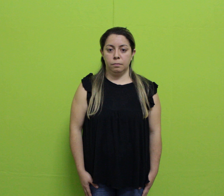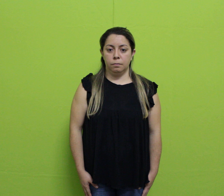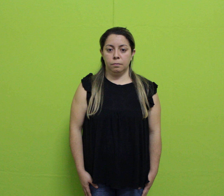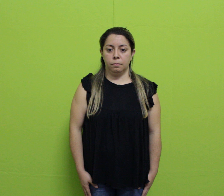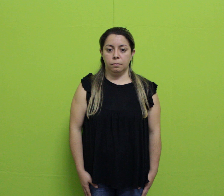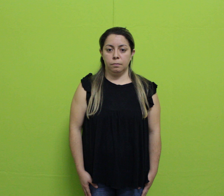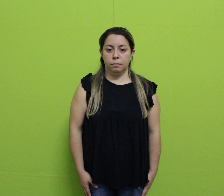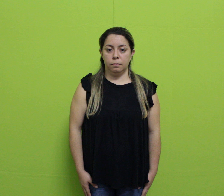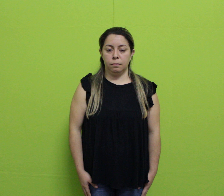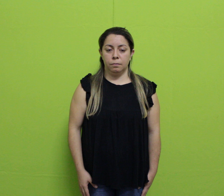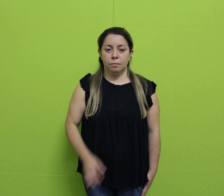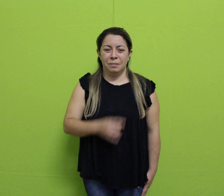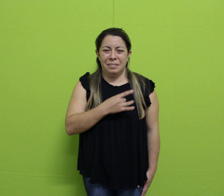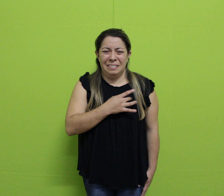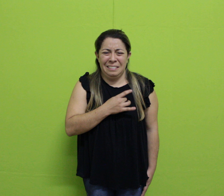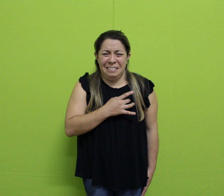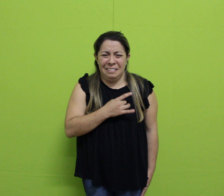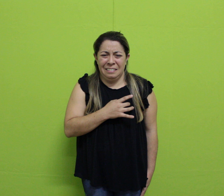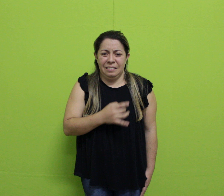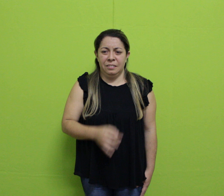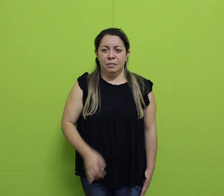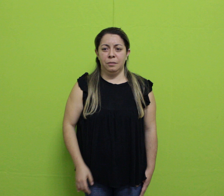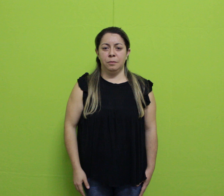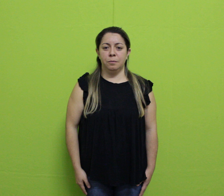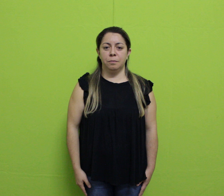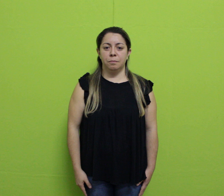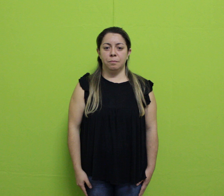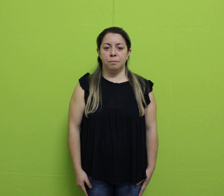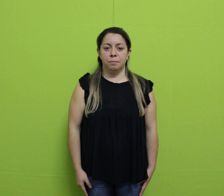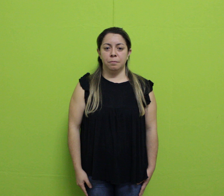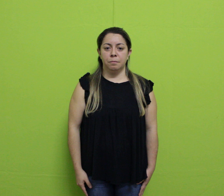medo